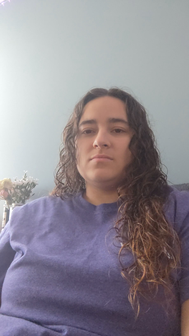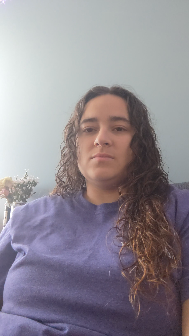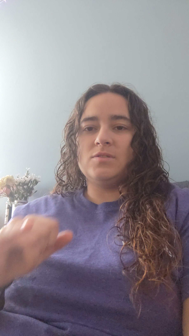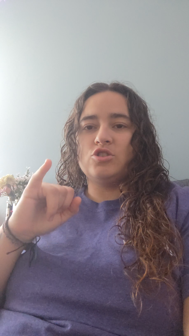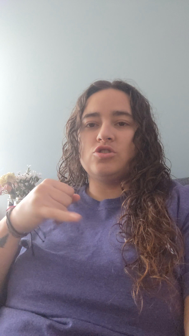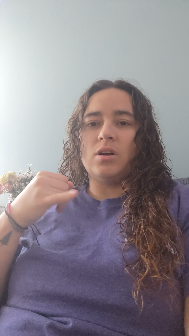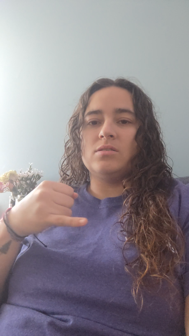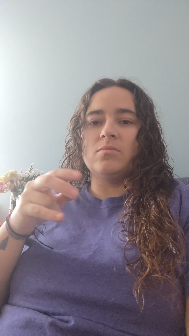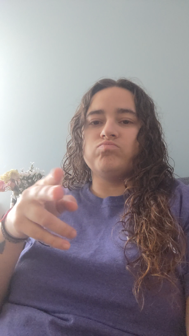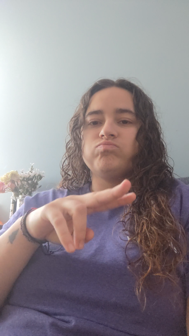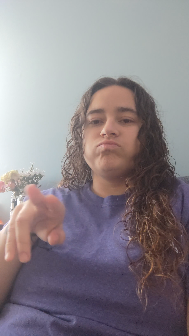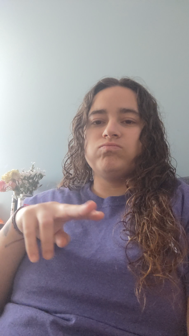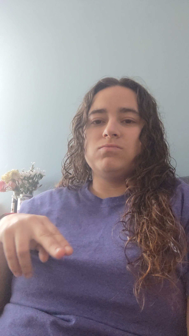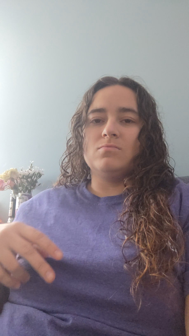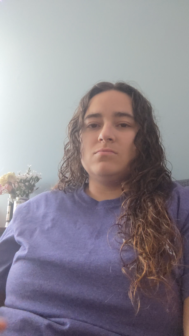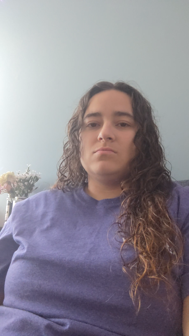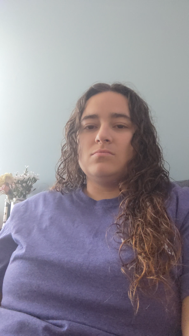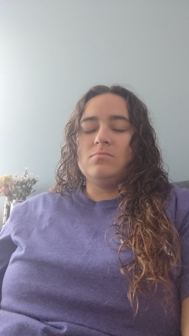jelly